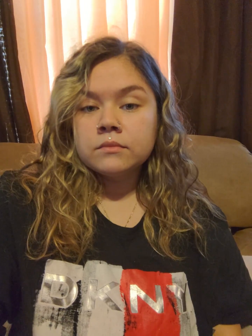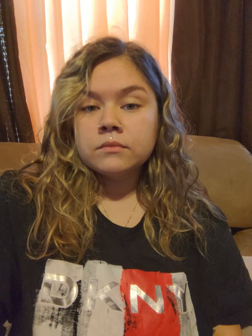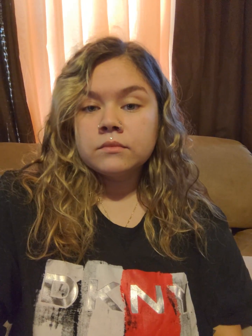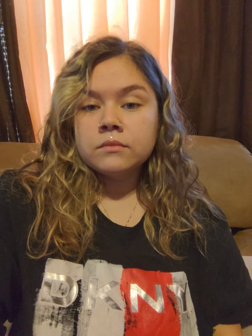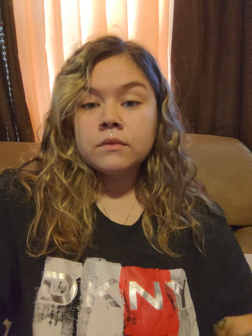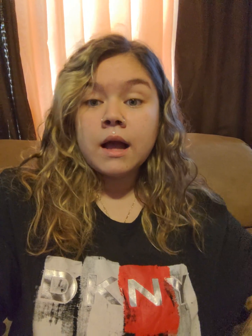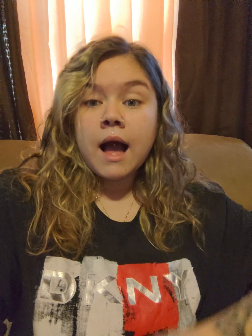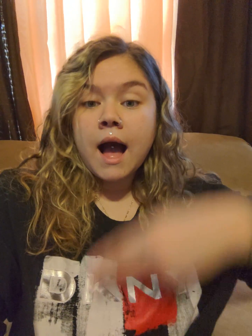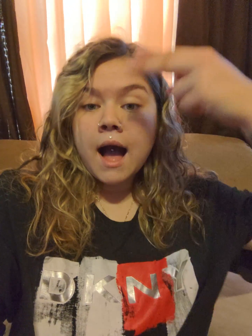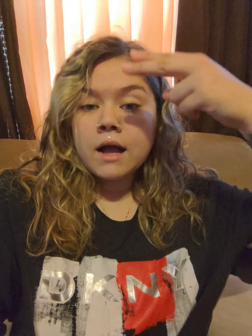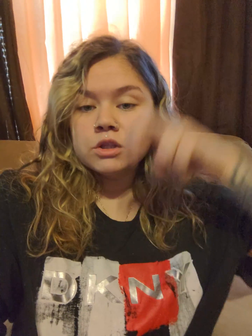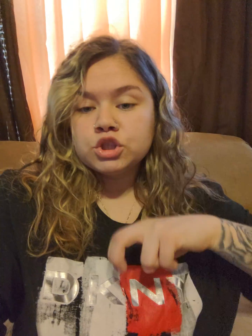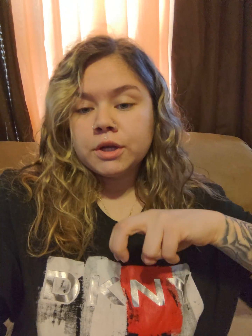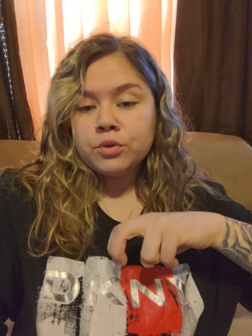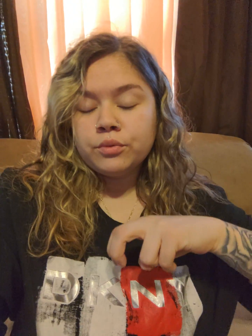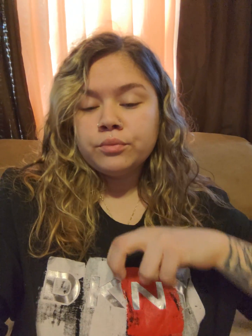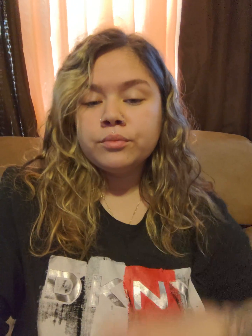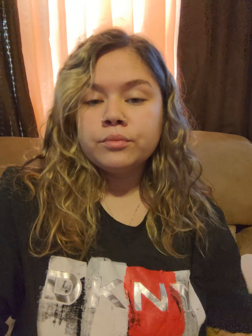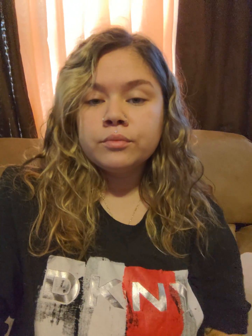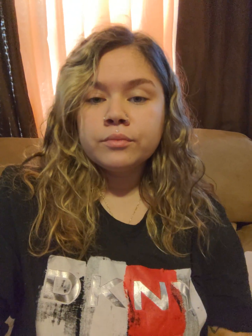high chair